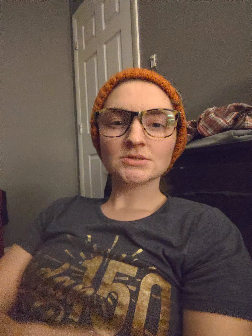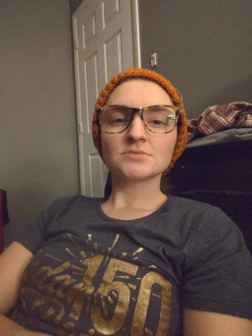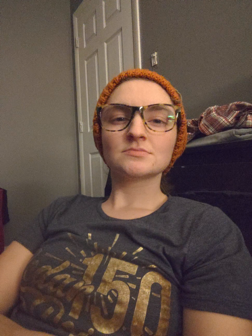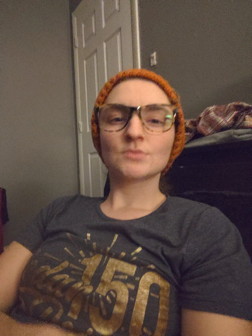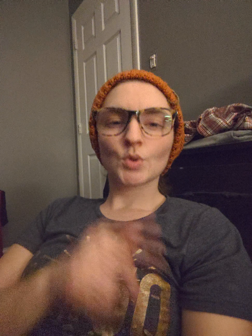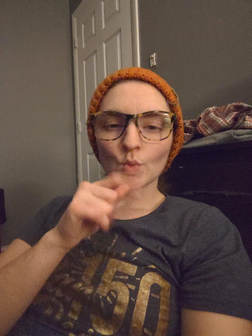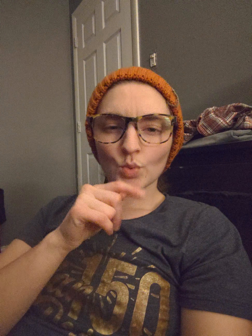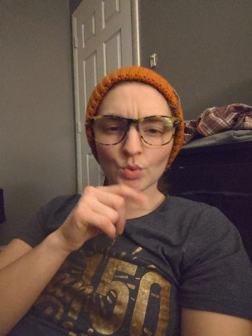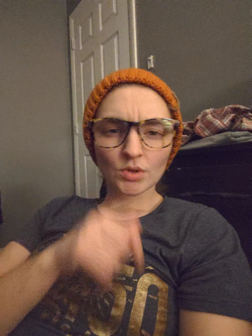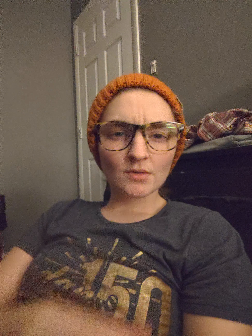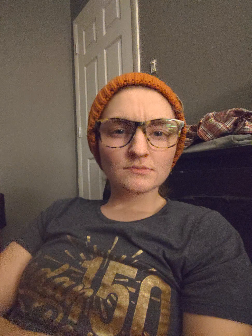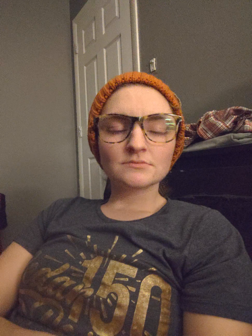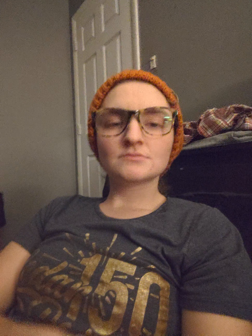who